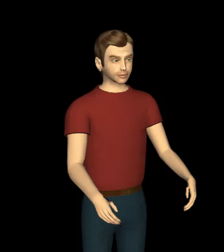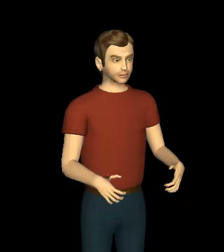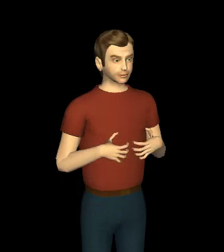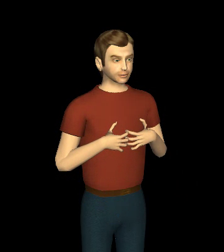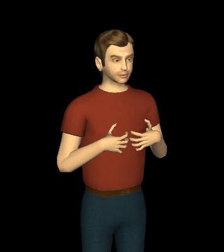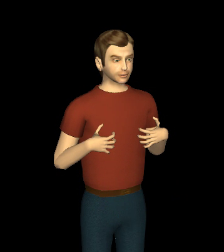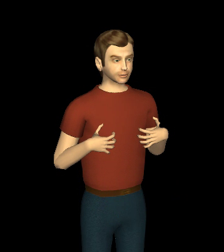عالم